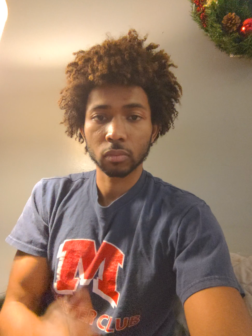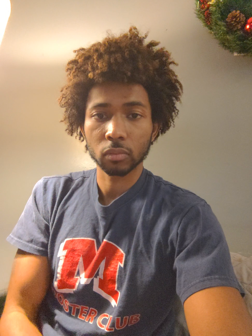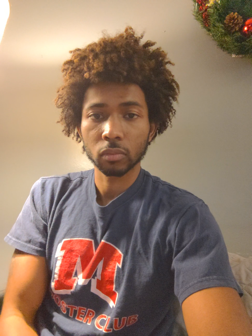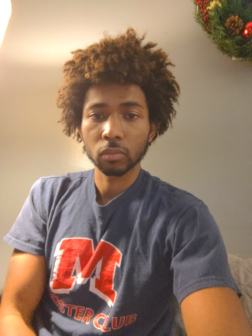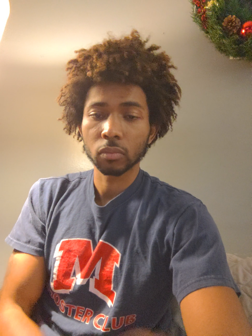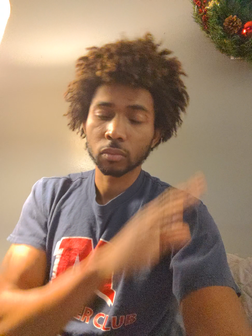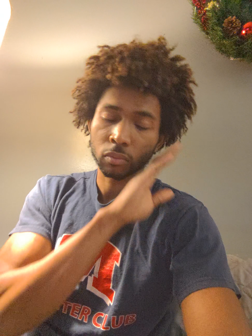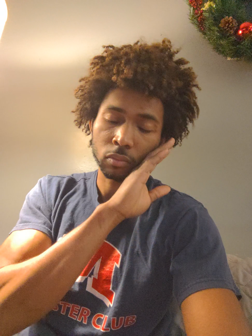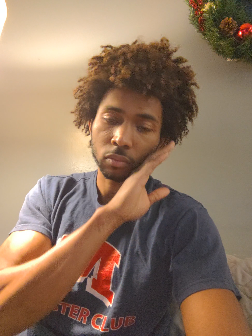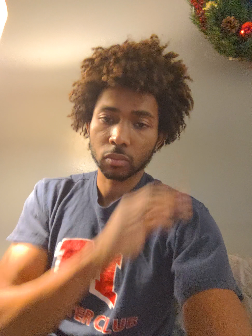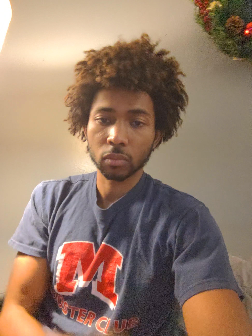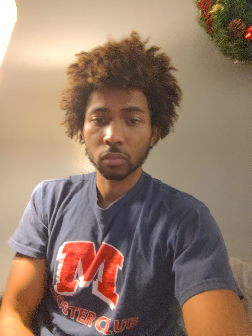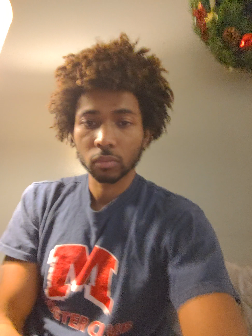bed